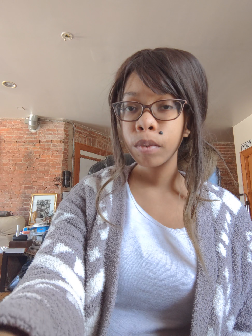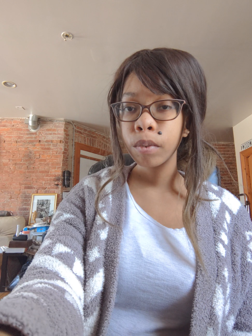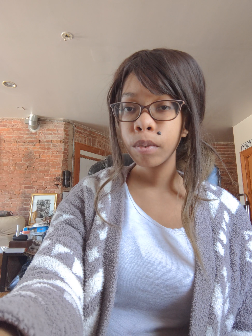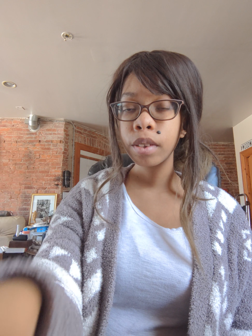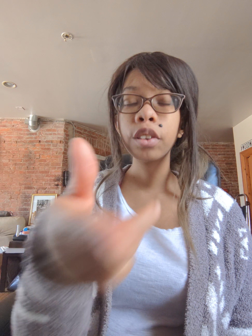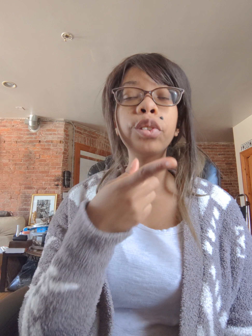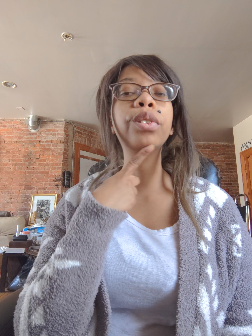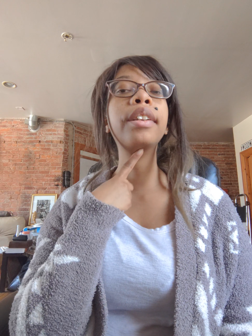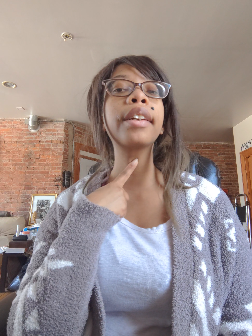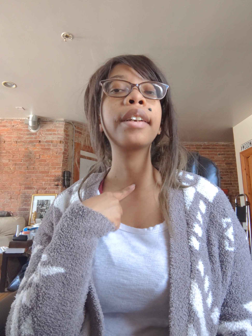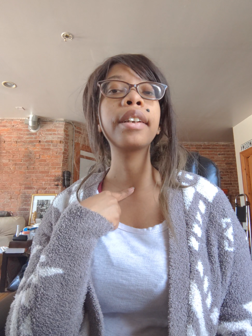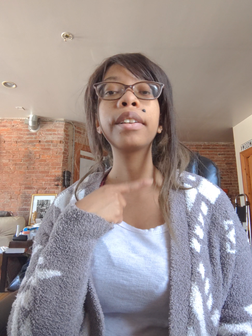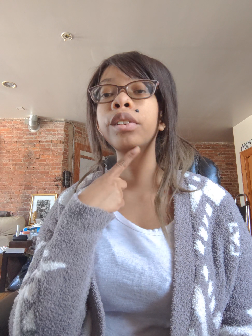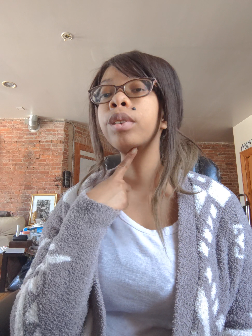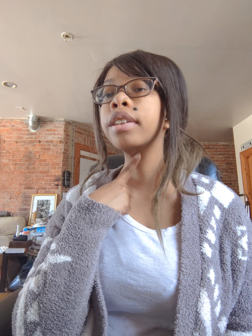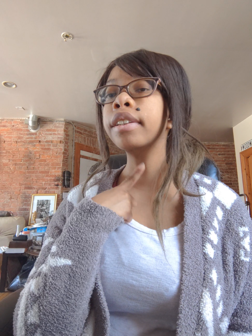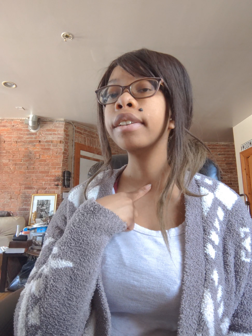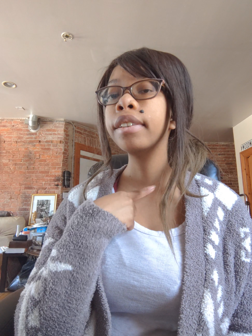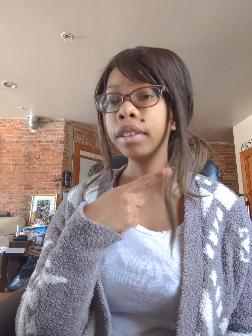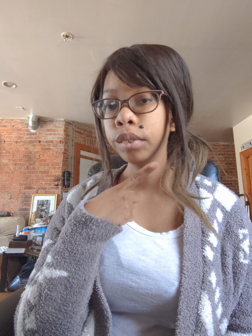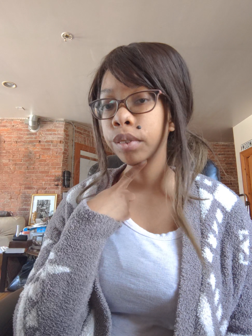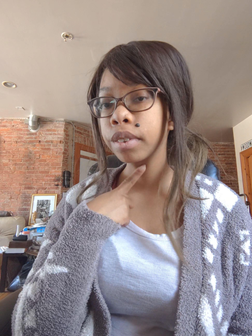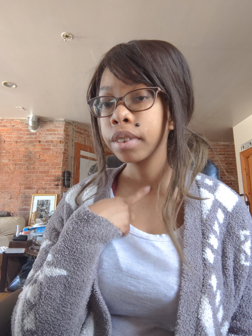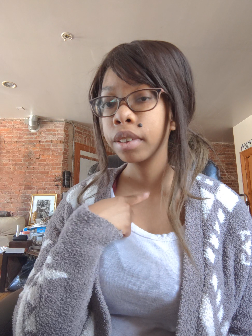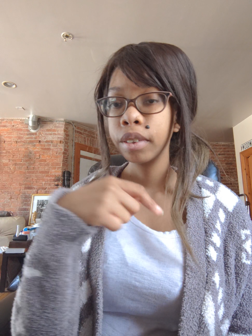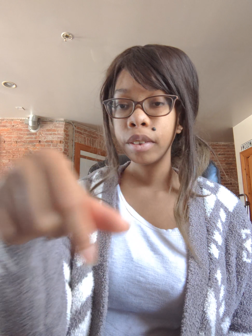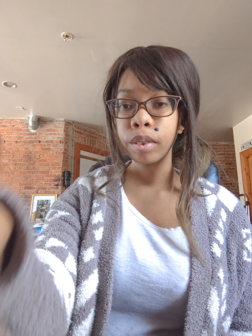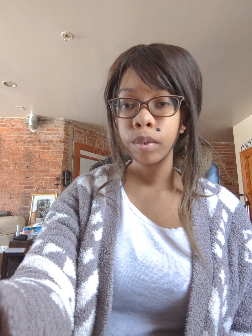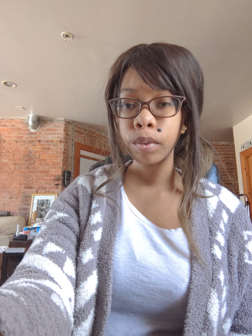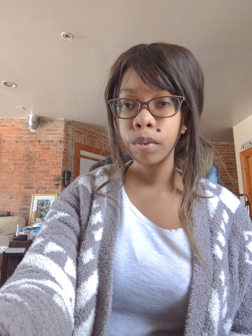thirsty